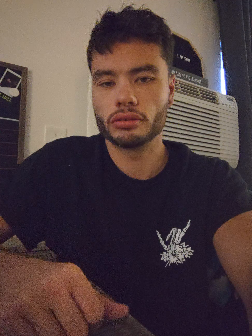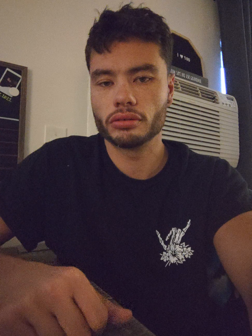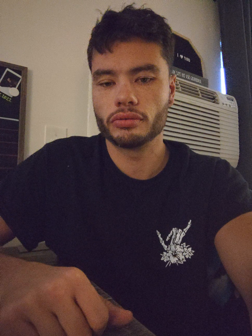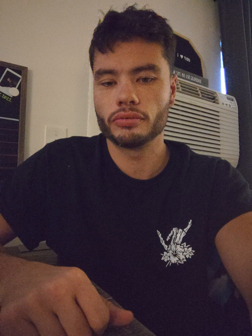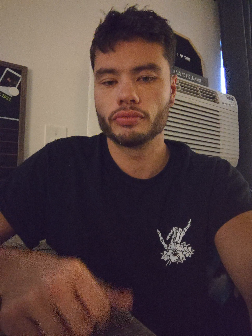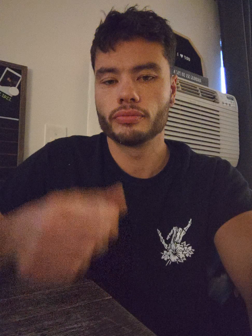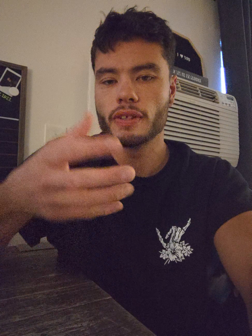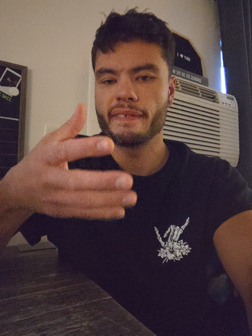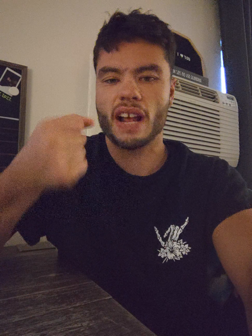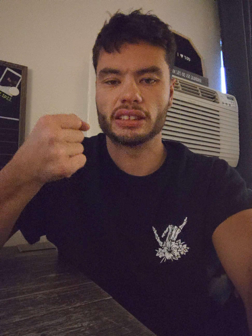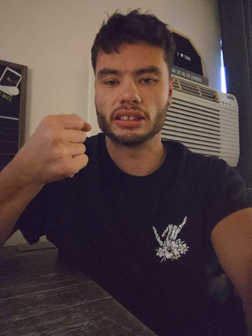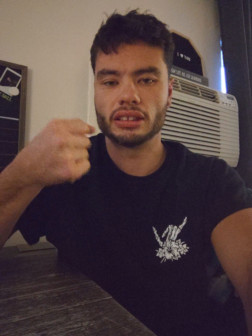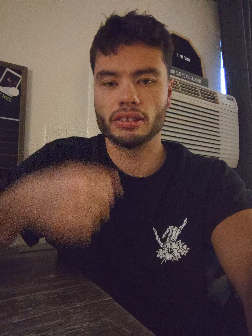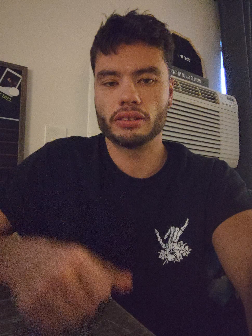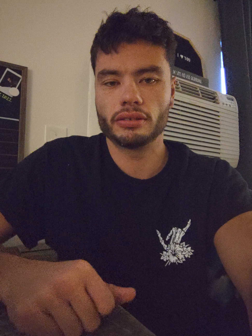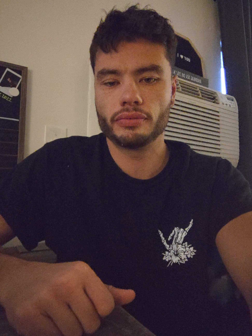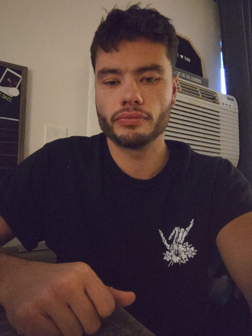fast